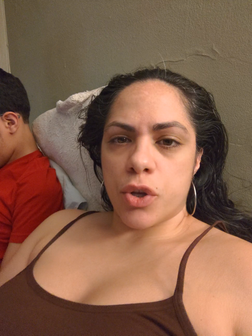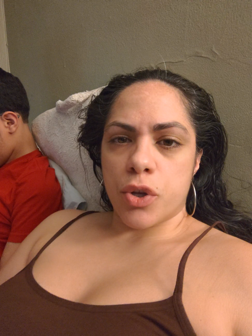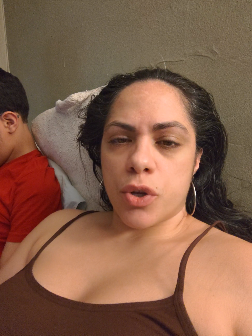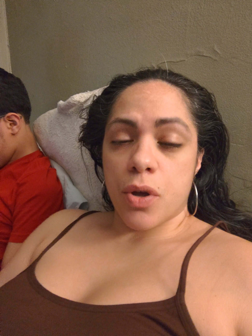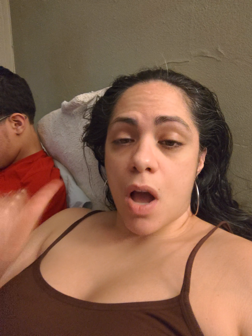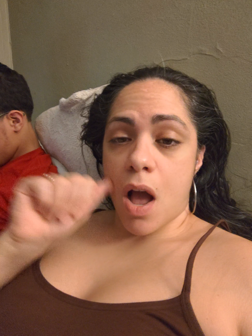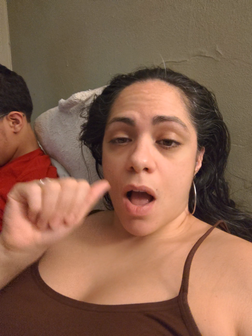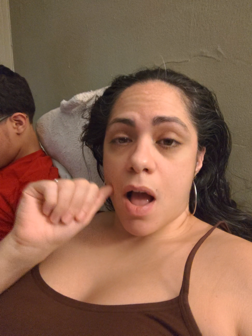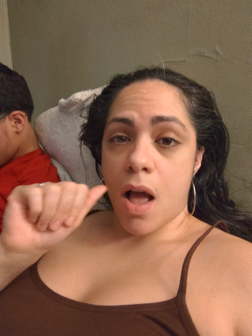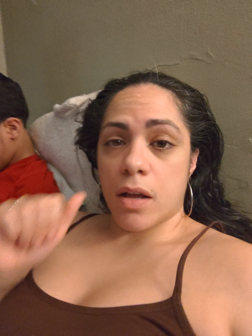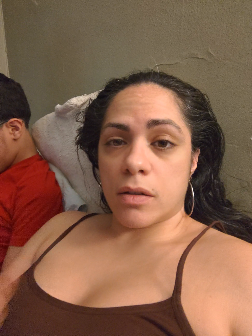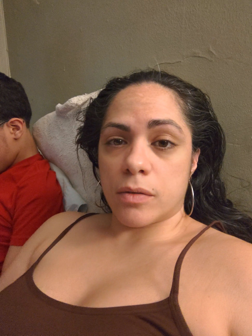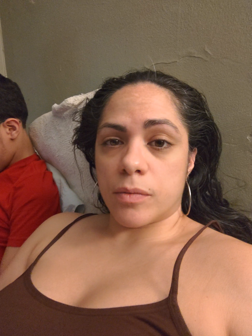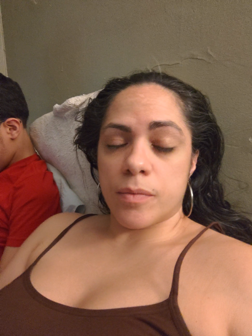aunt